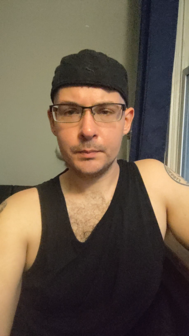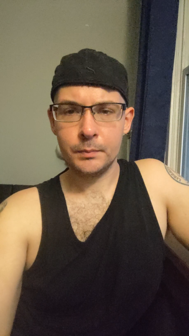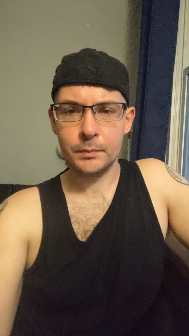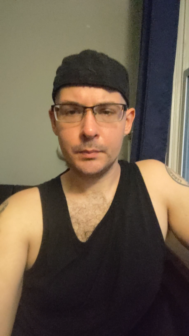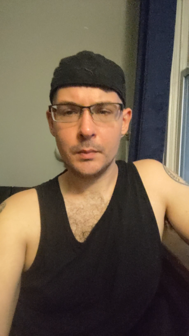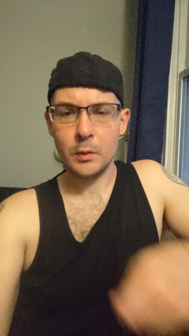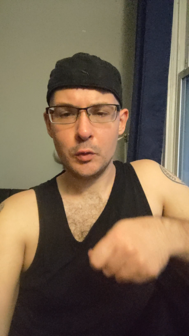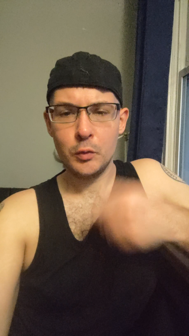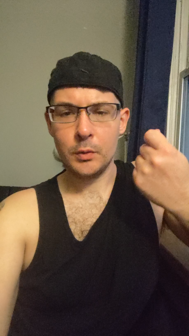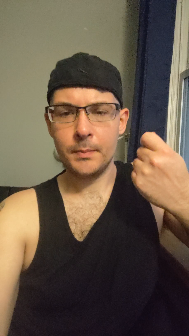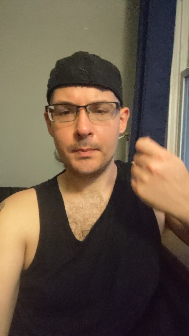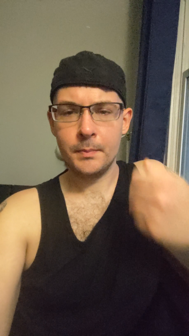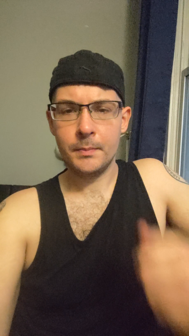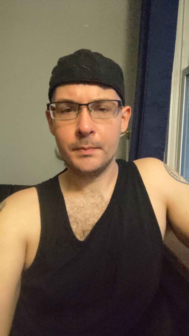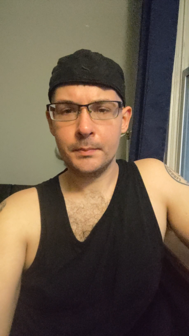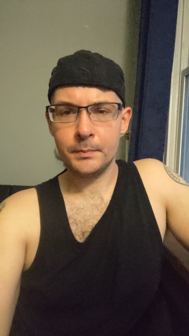rip